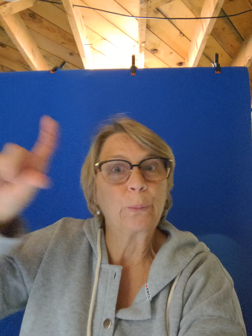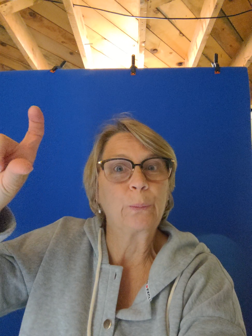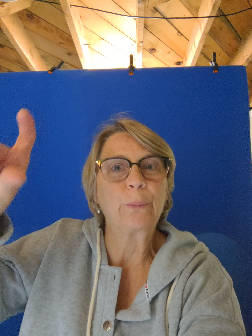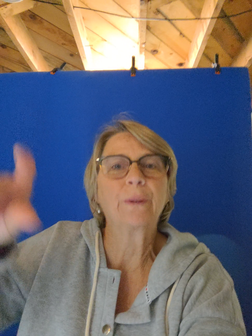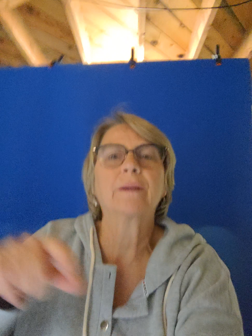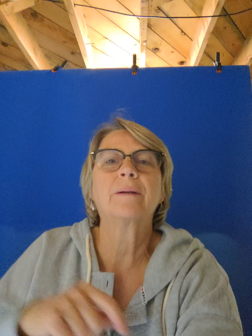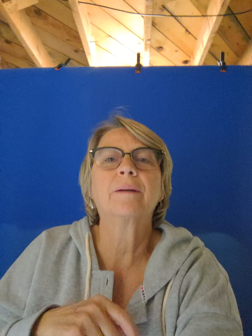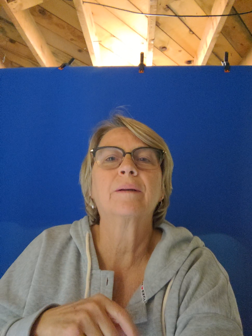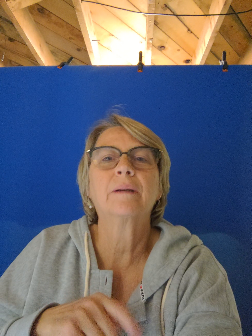moon